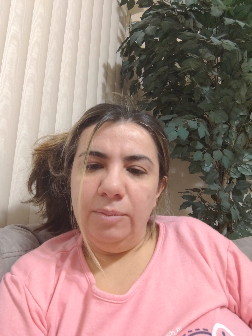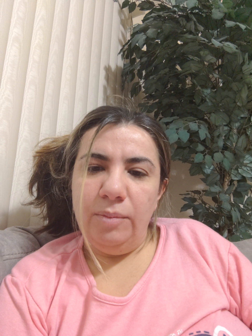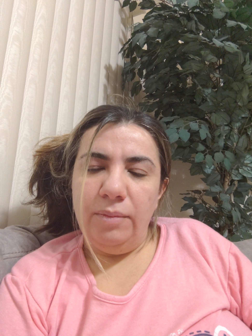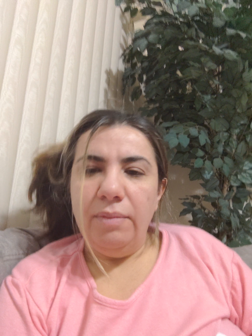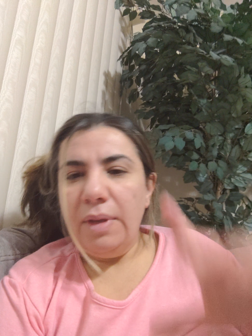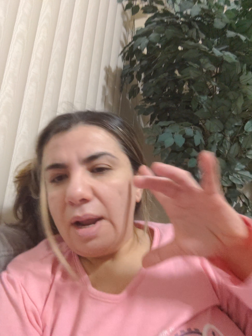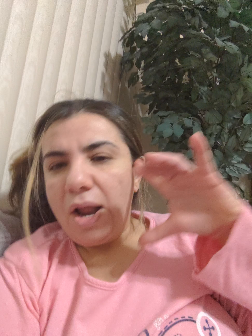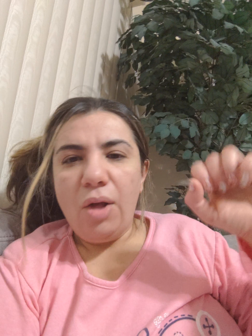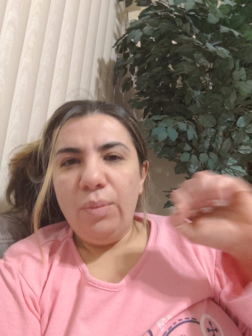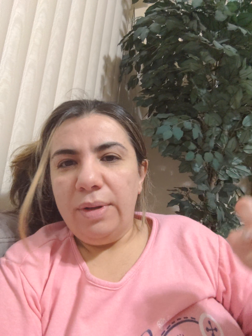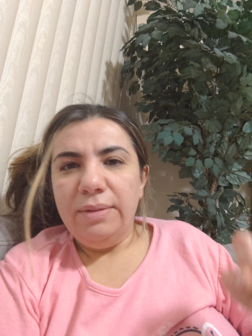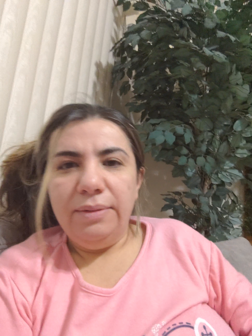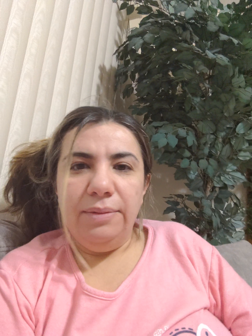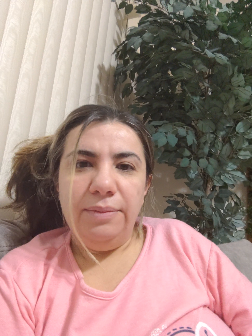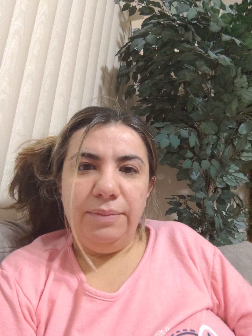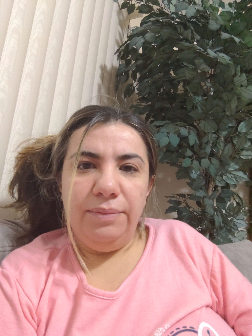loud